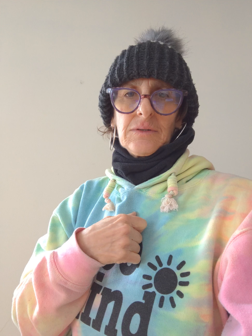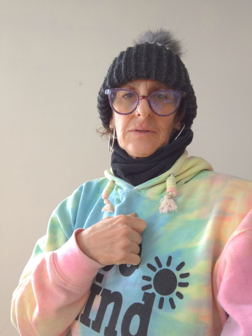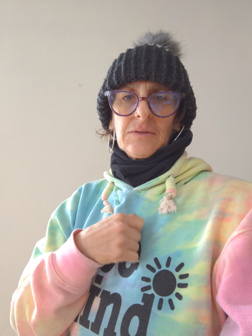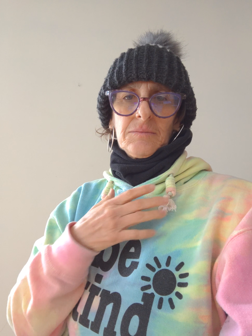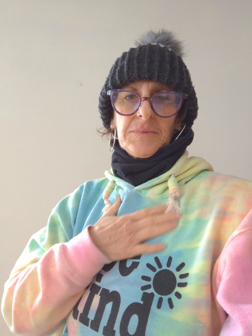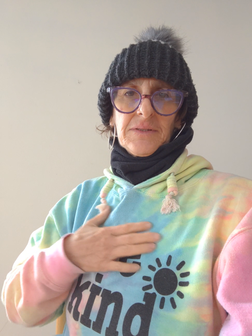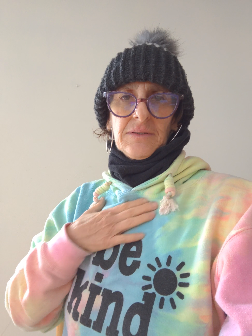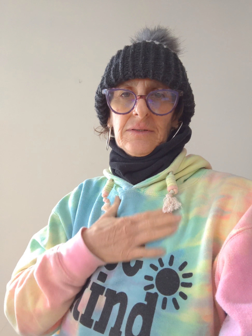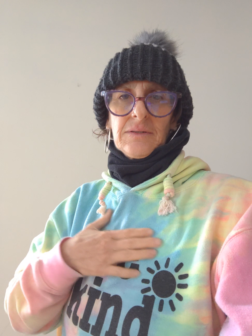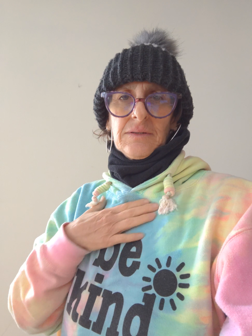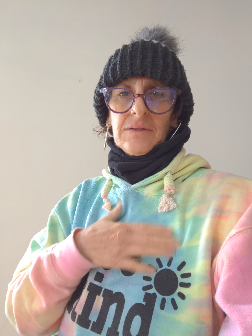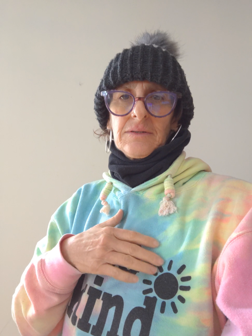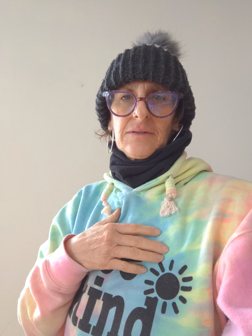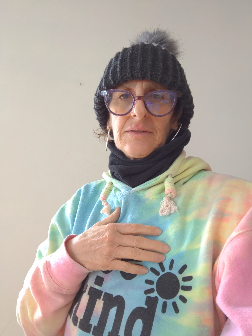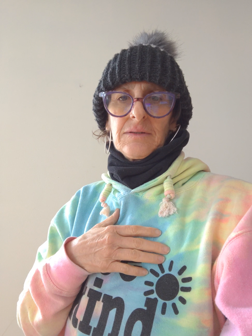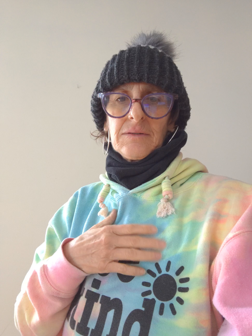please